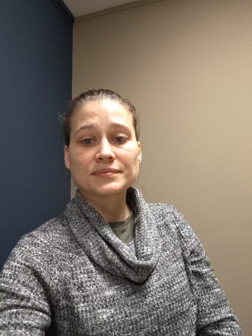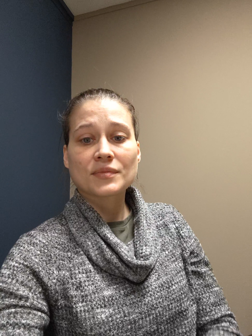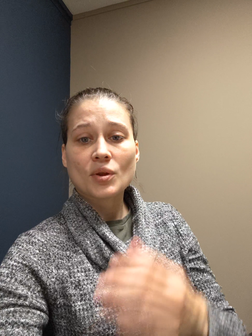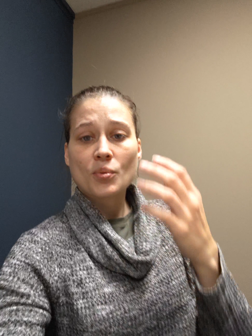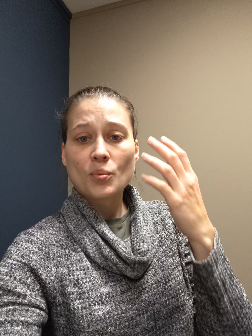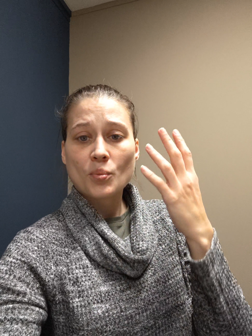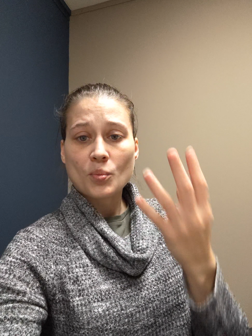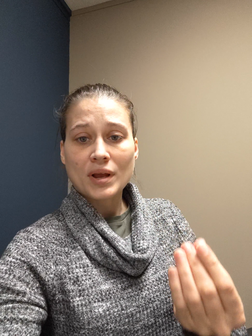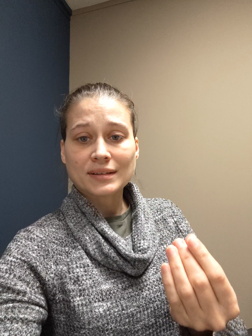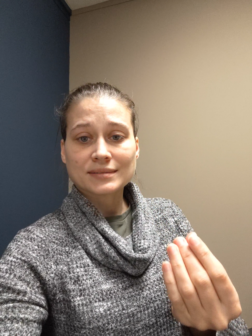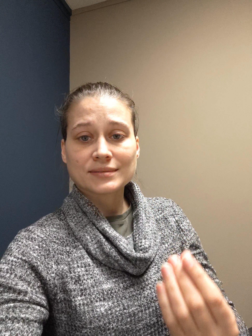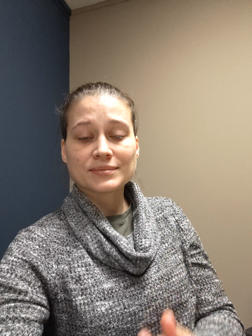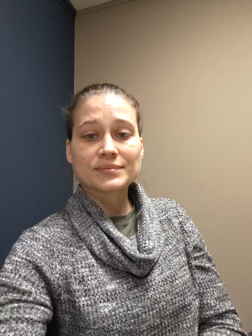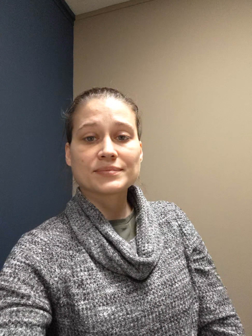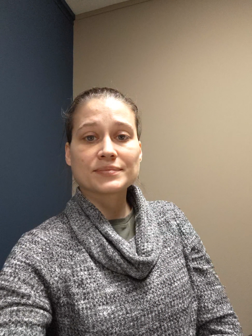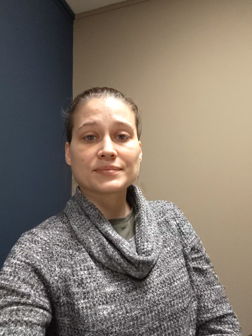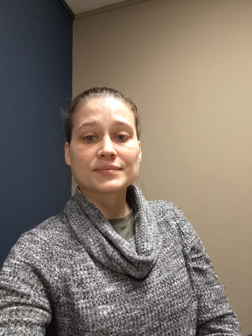wet